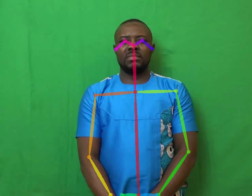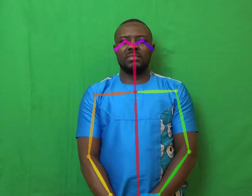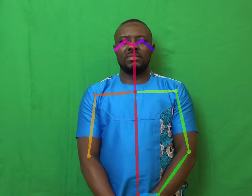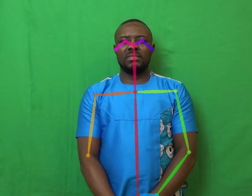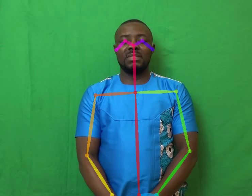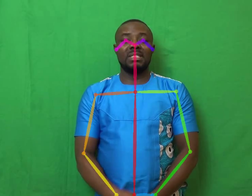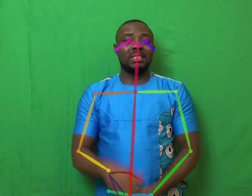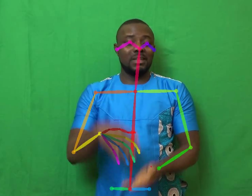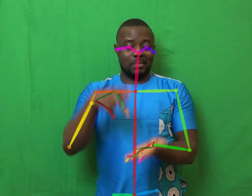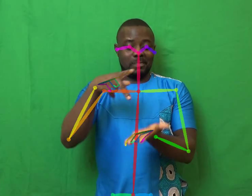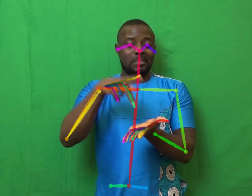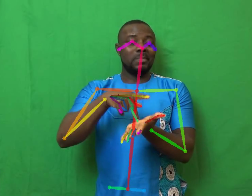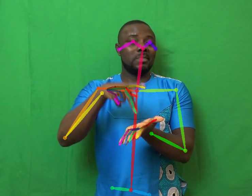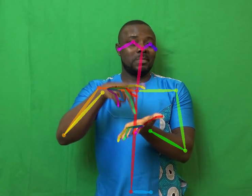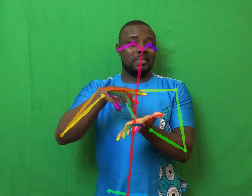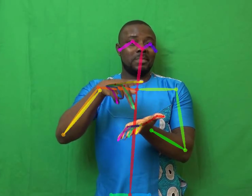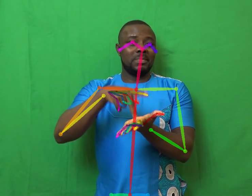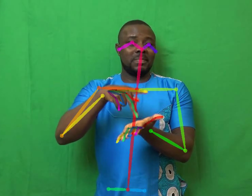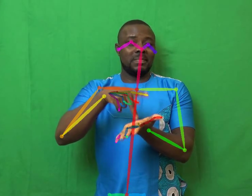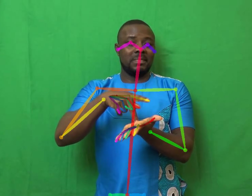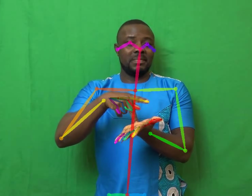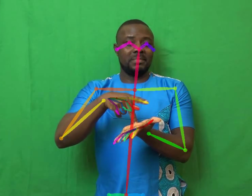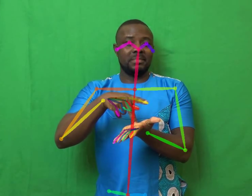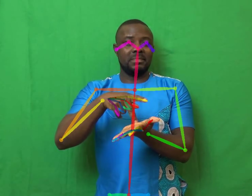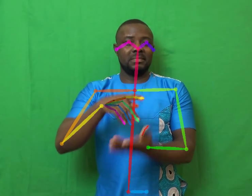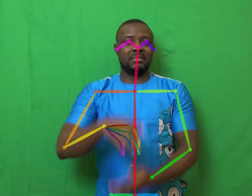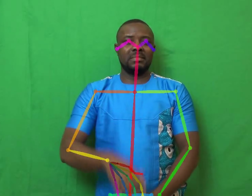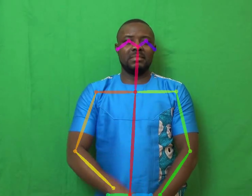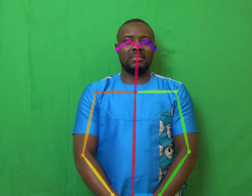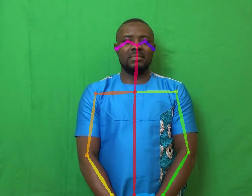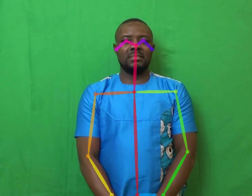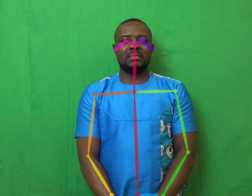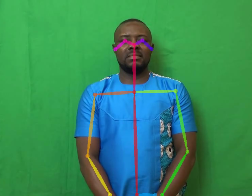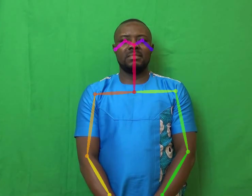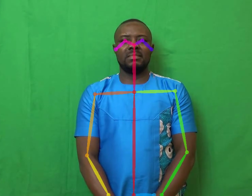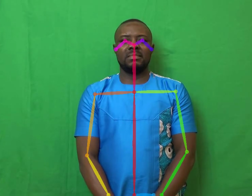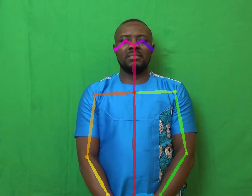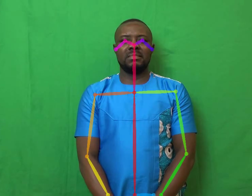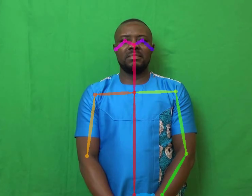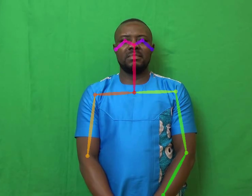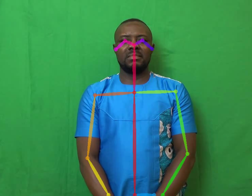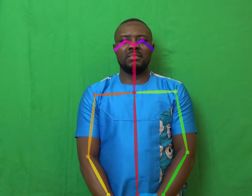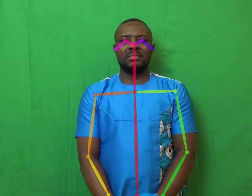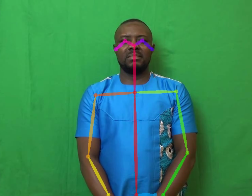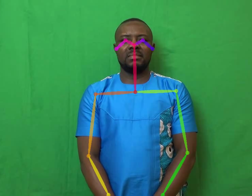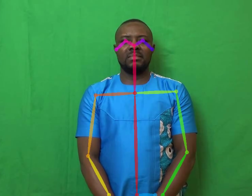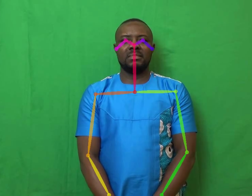Presbyterian